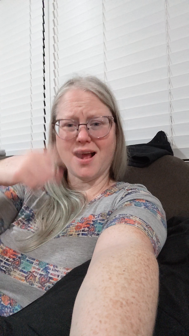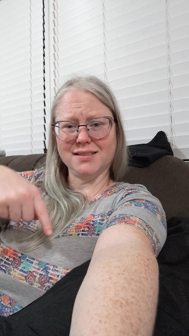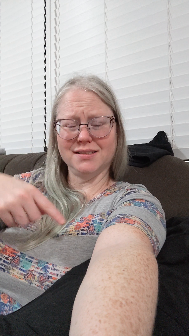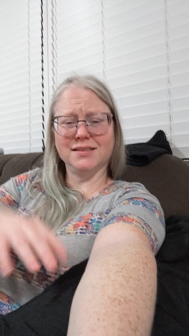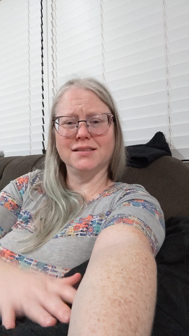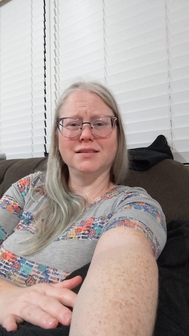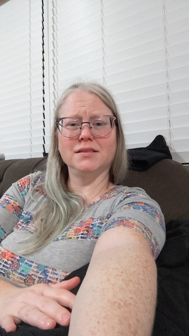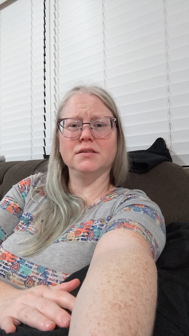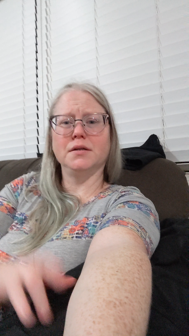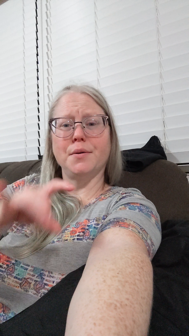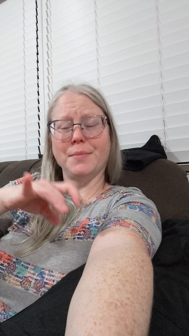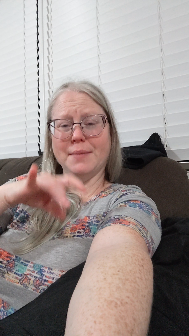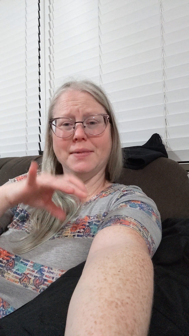pumpkin